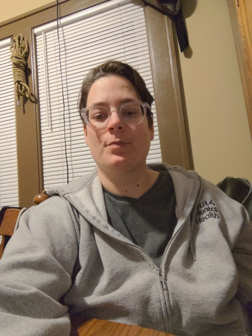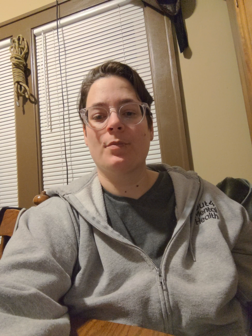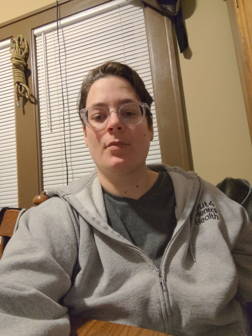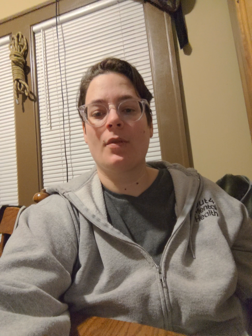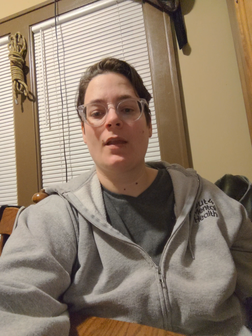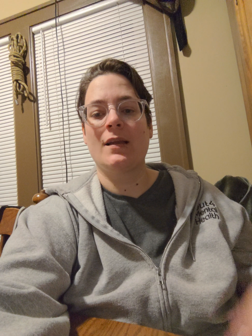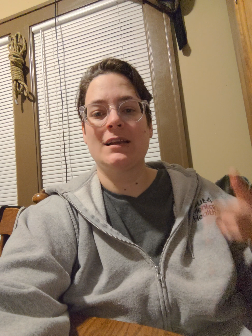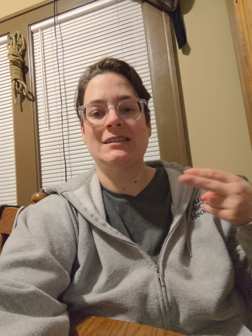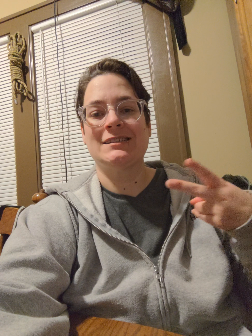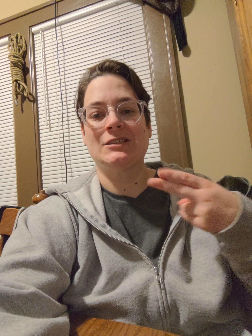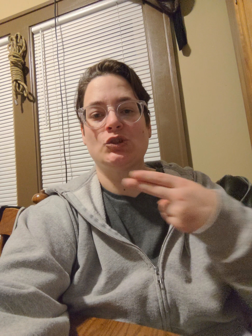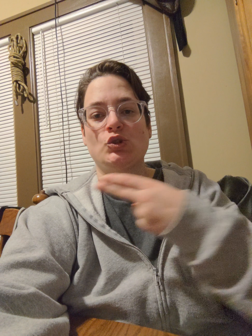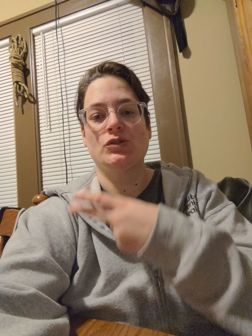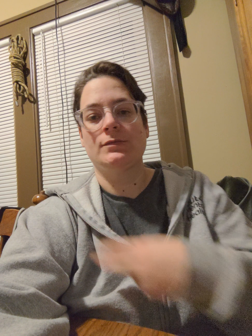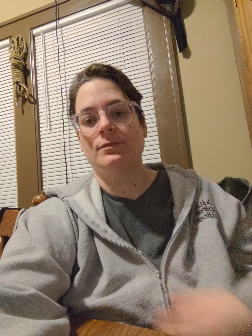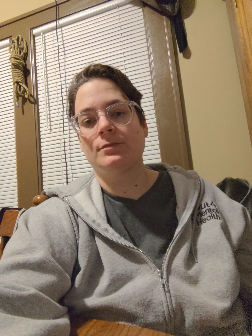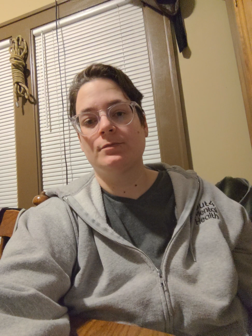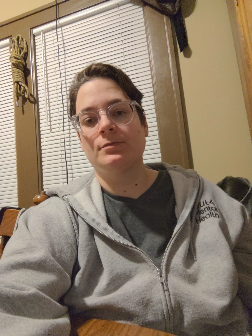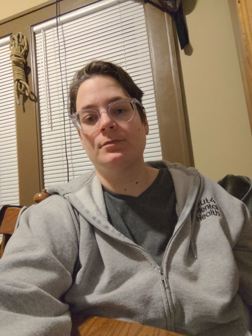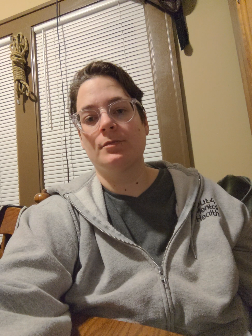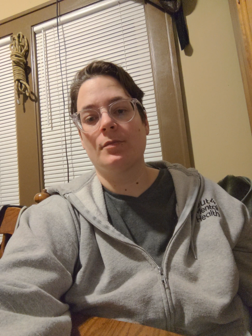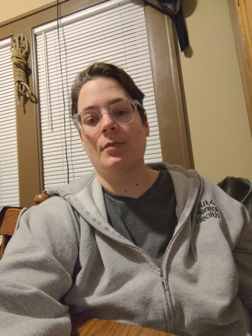scissors